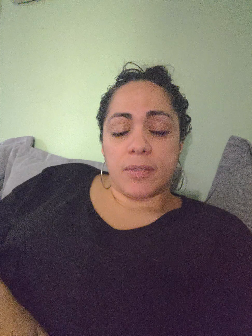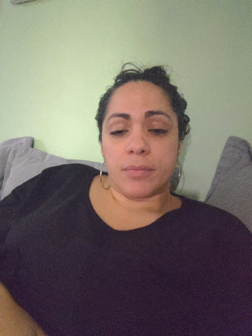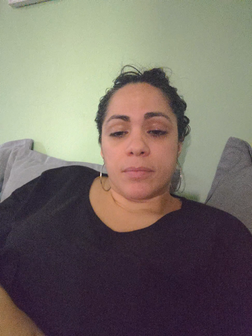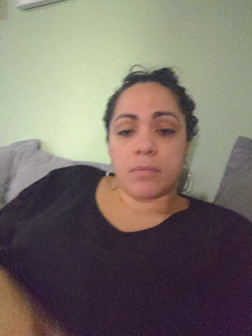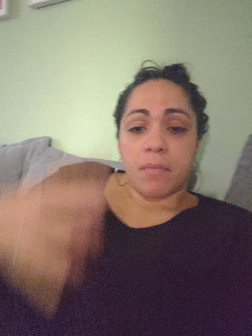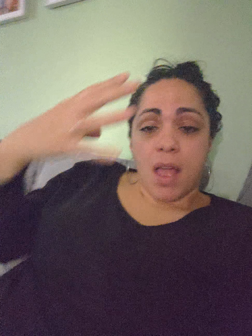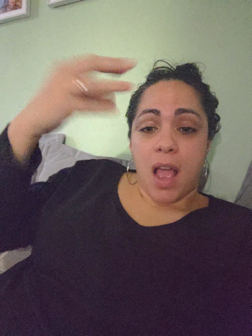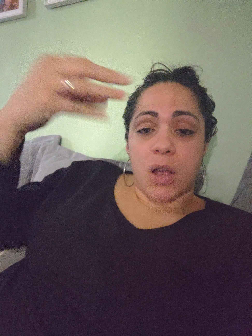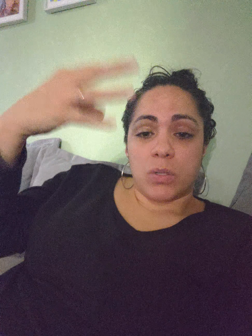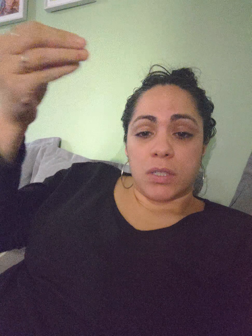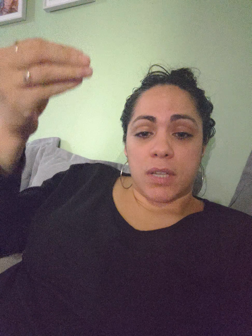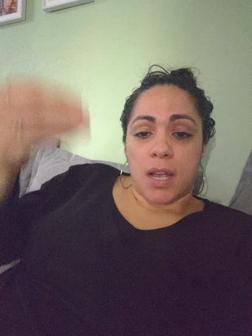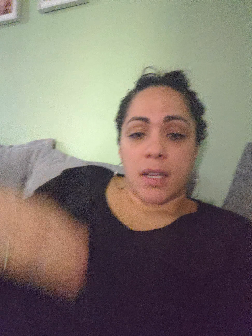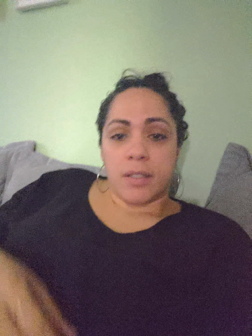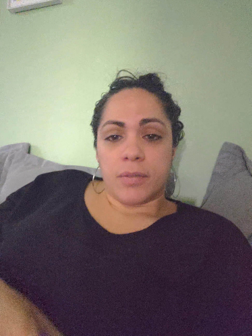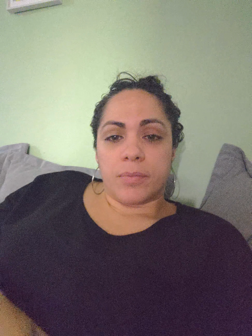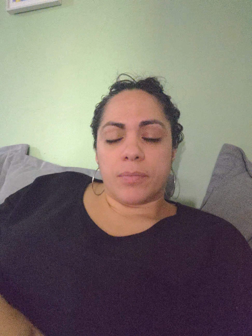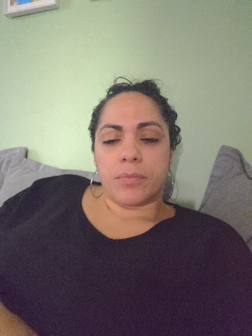outside